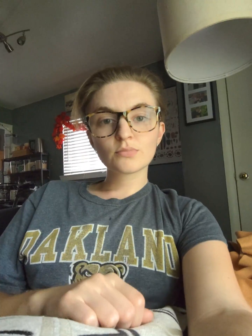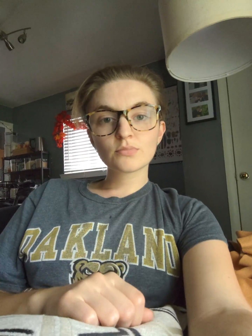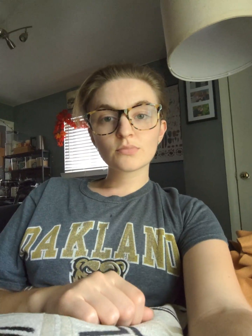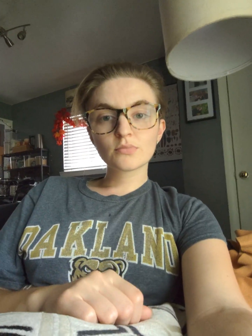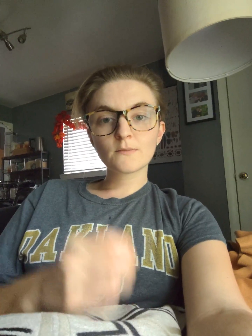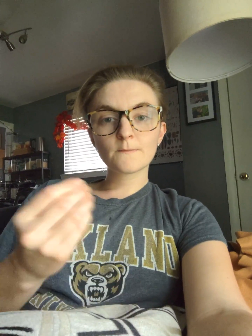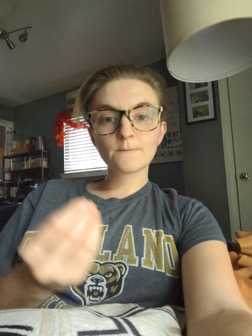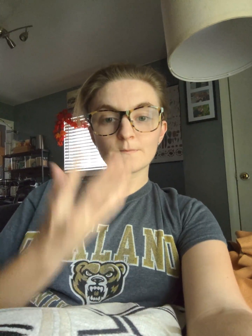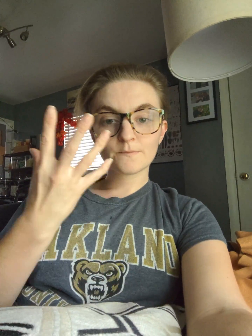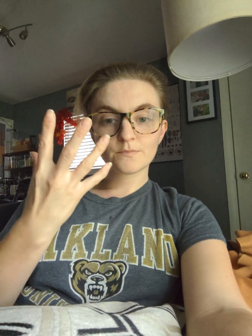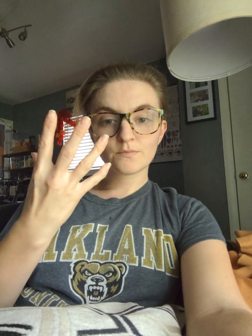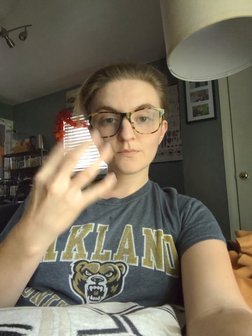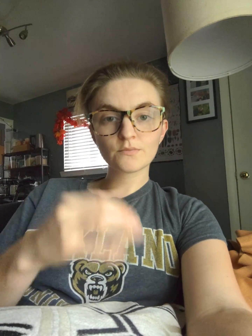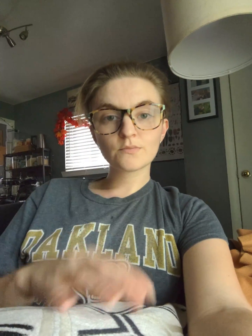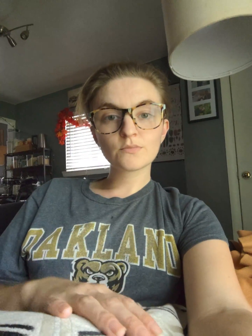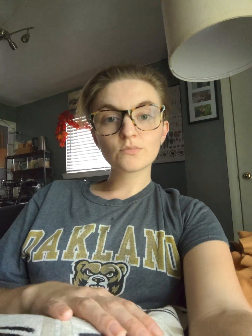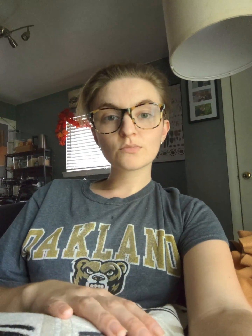plants